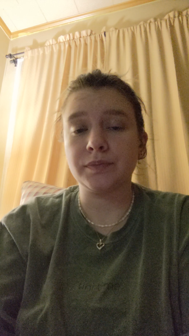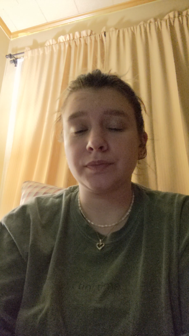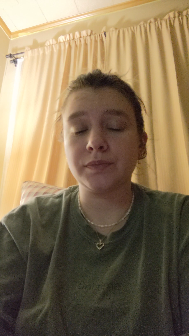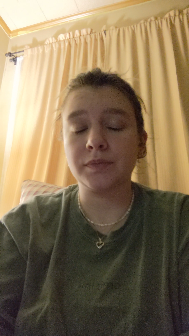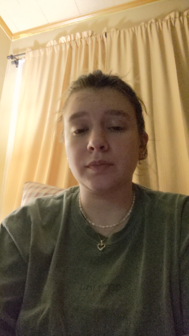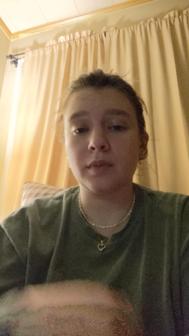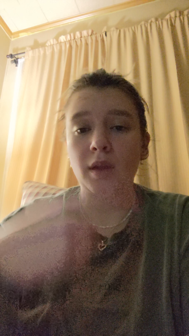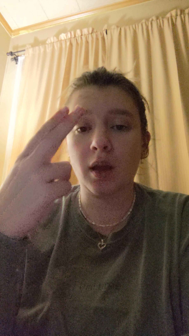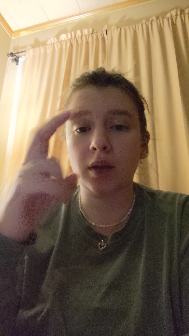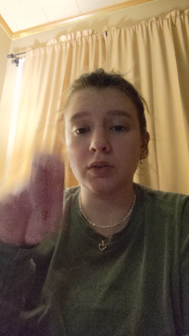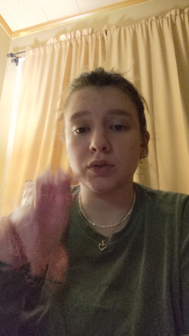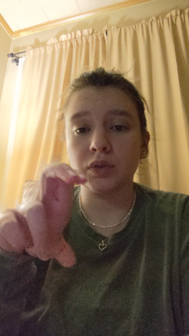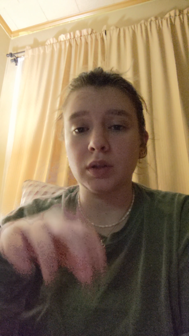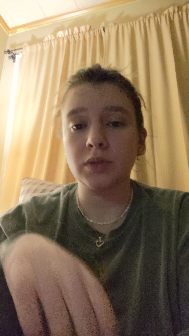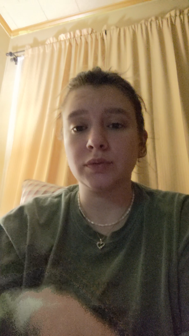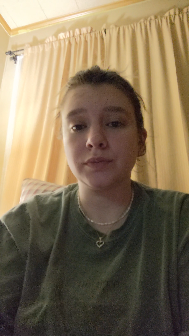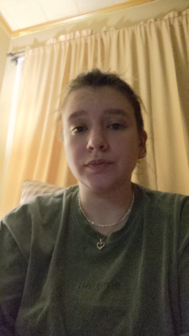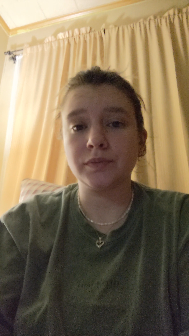high chair